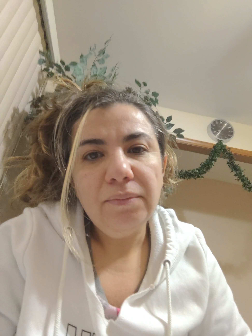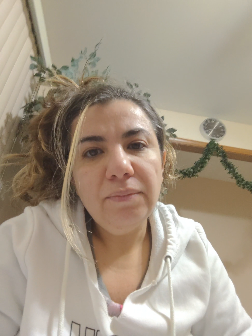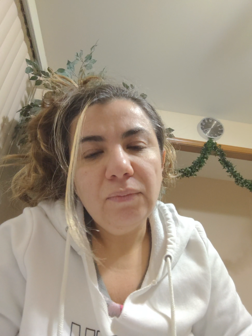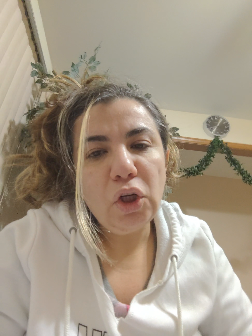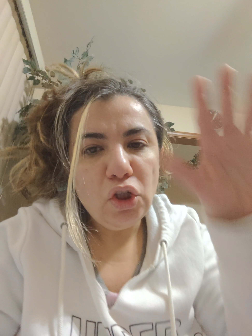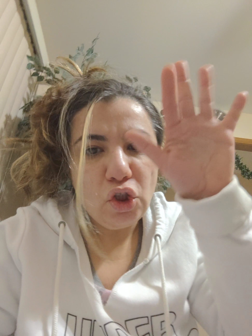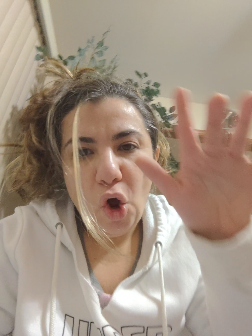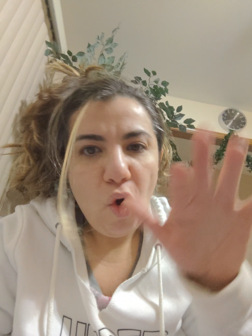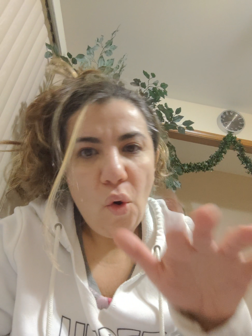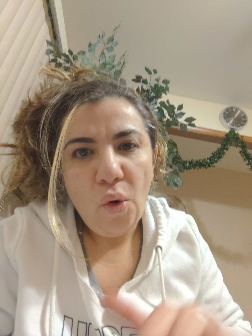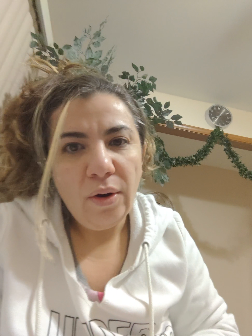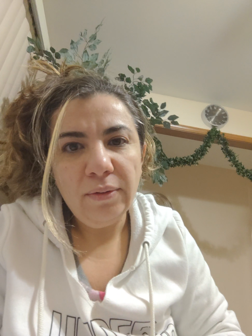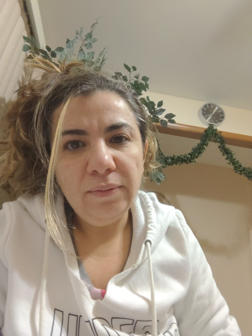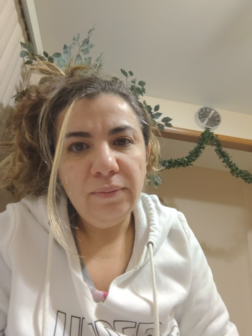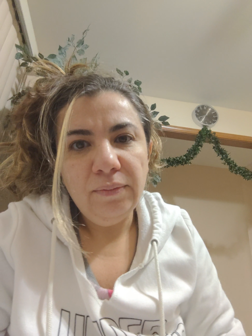snow